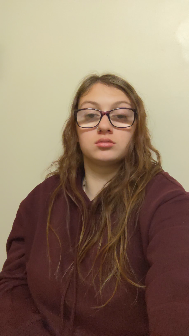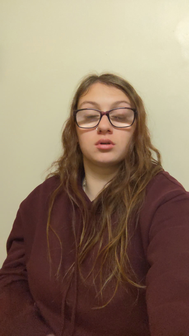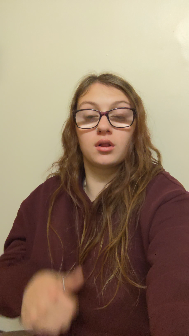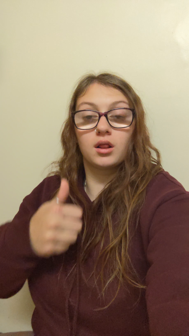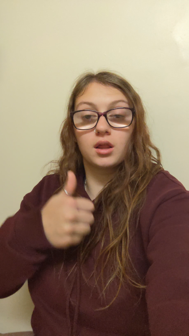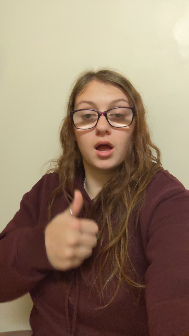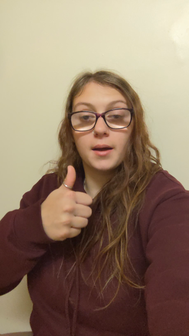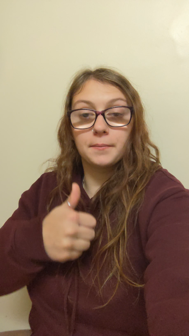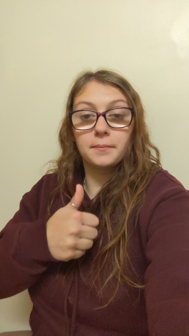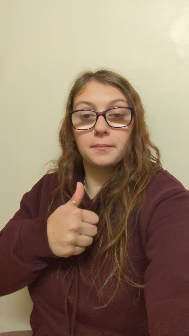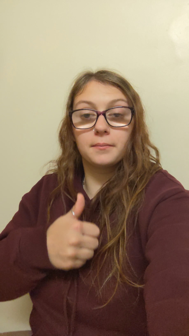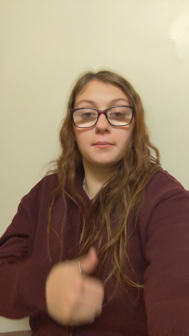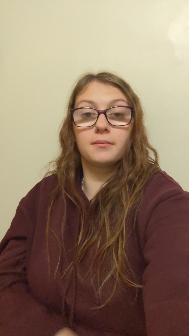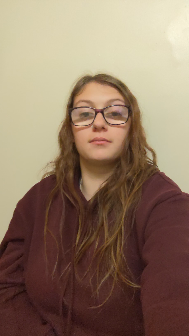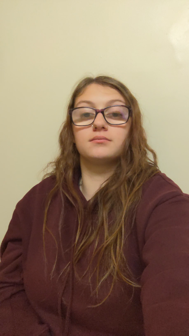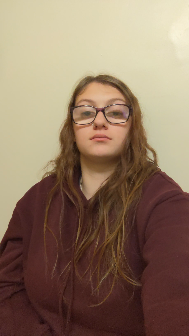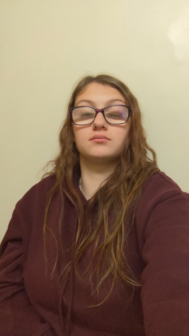help